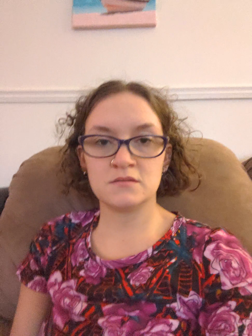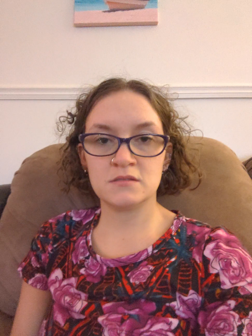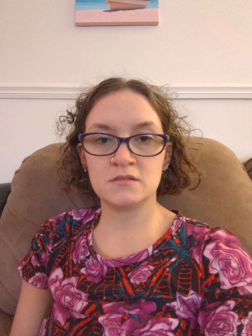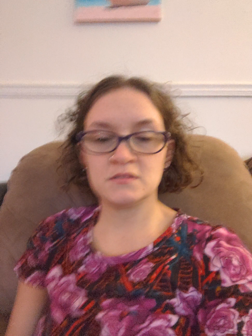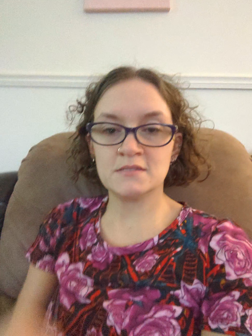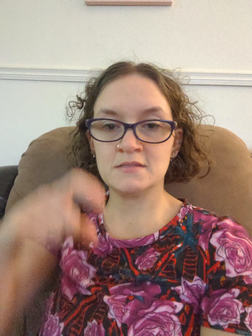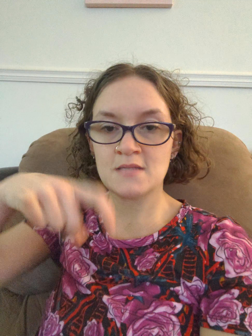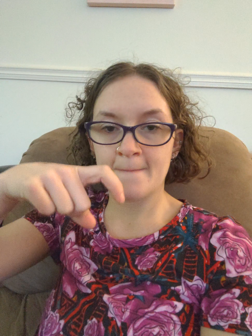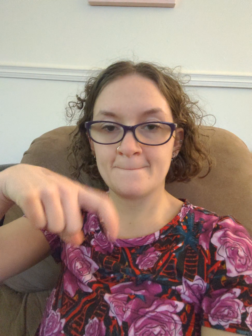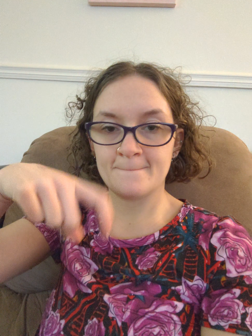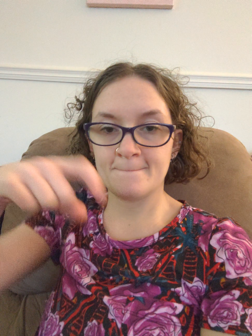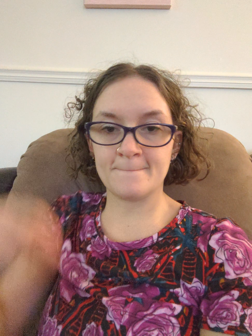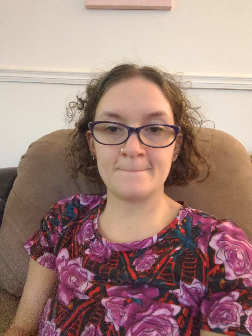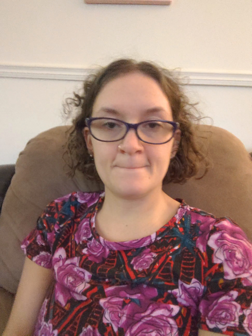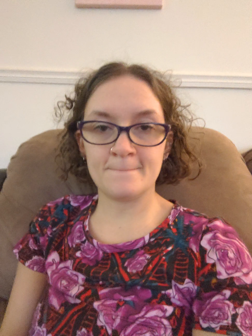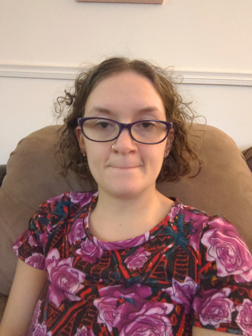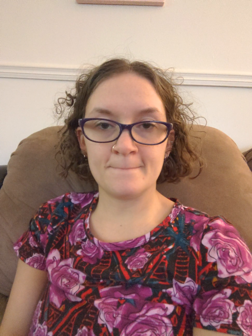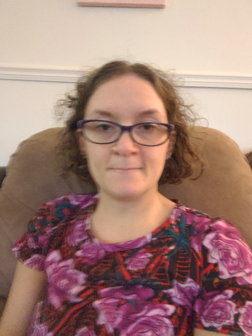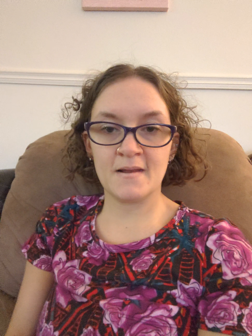time